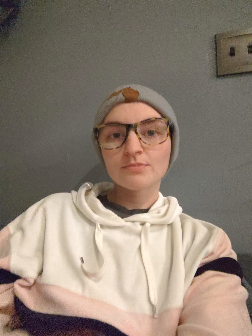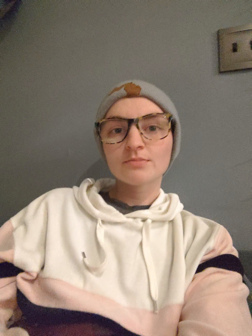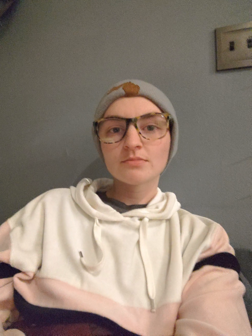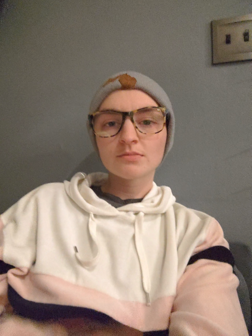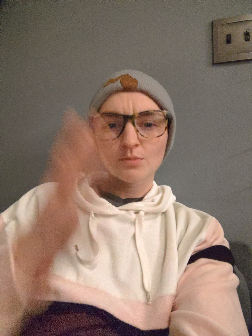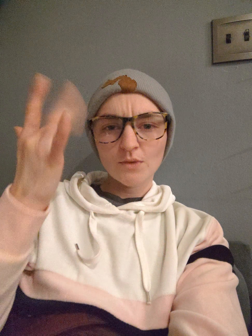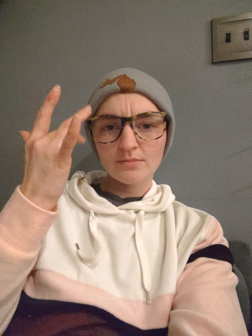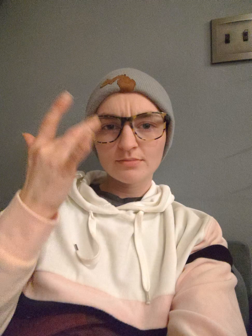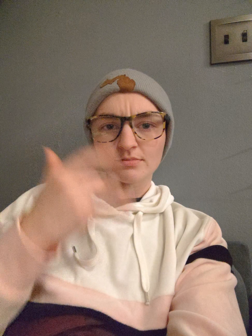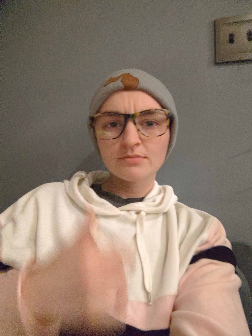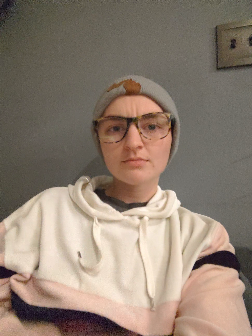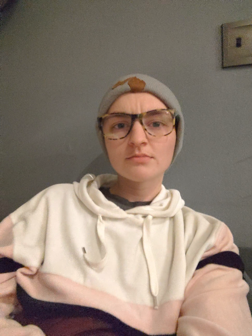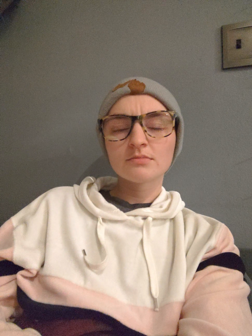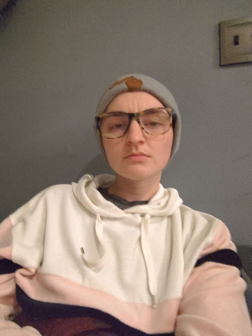why